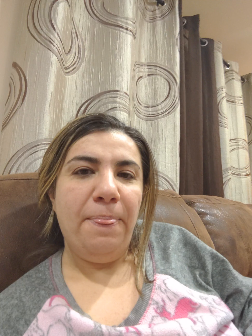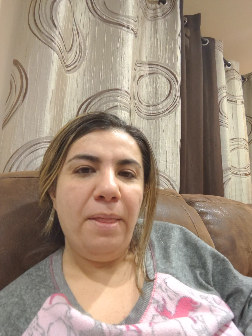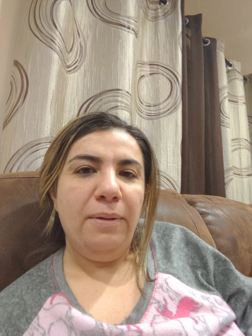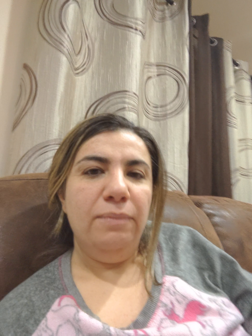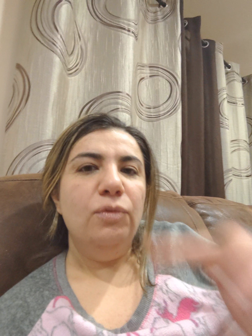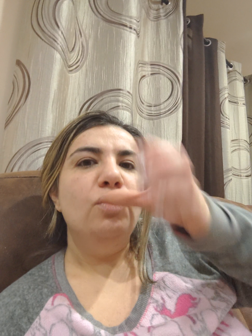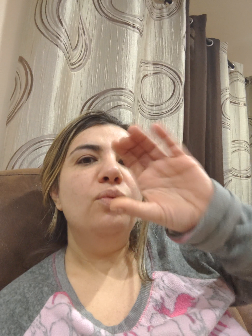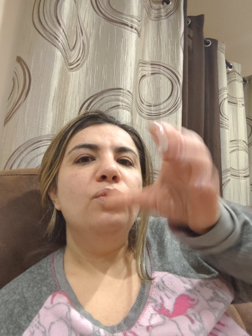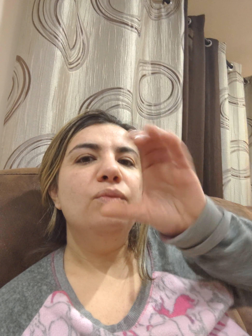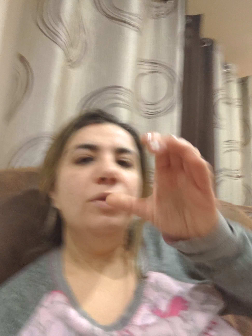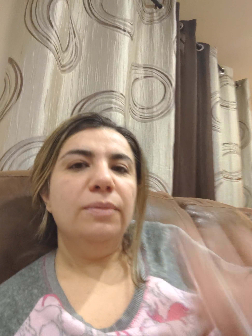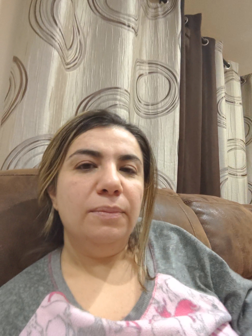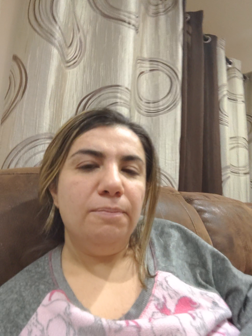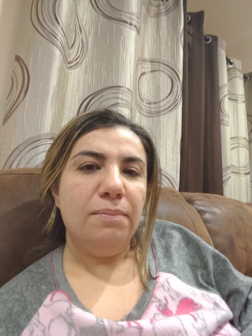drink